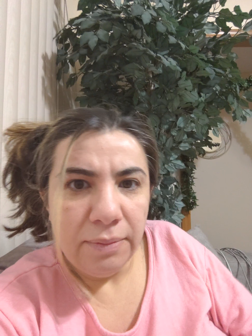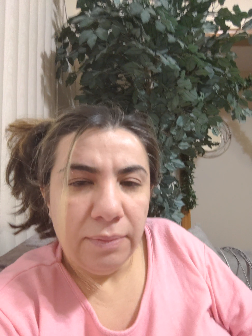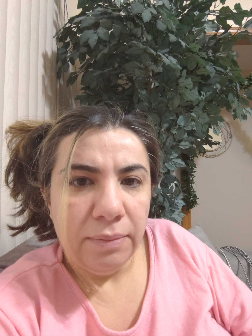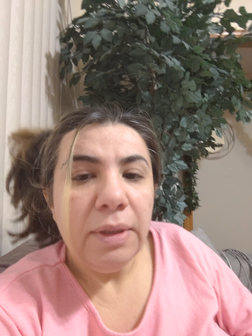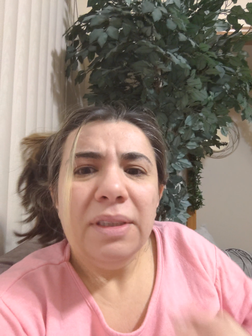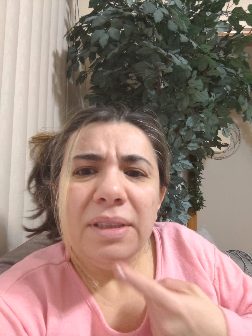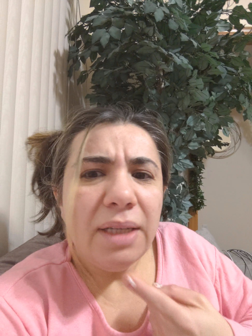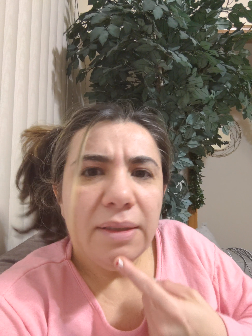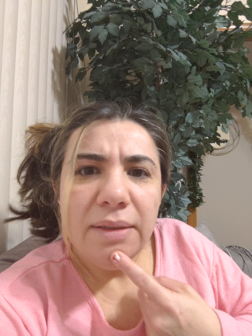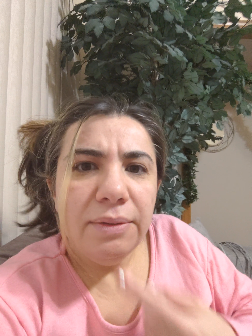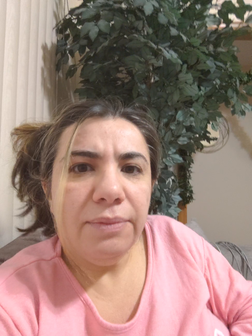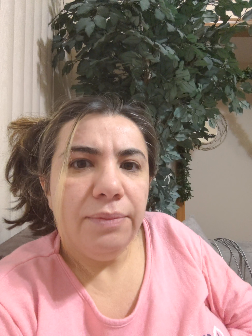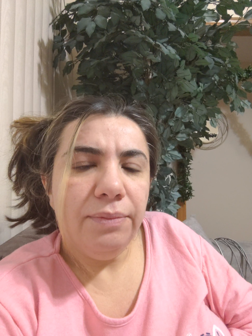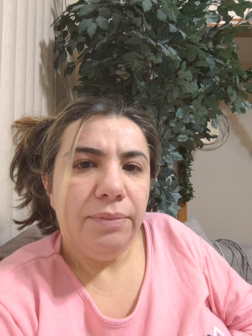say